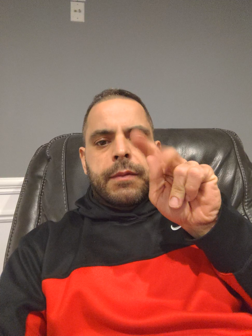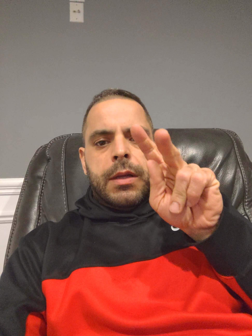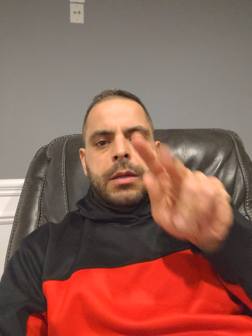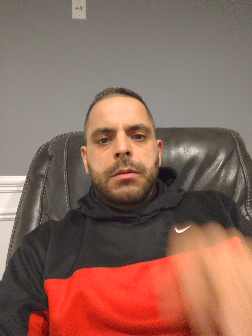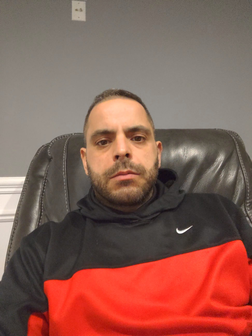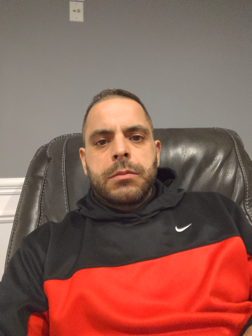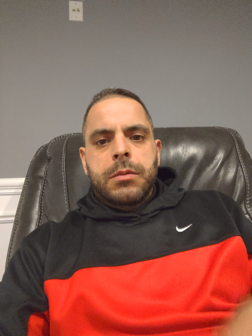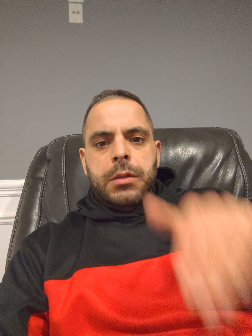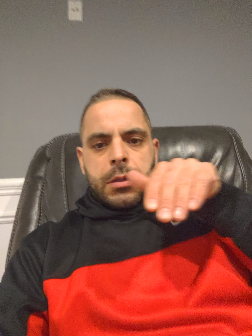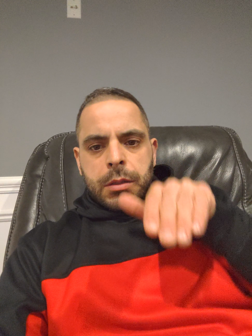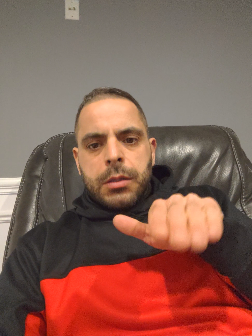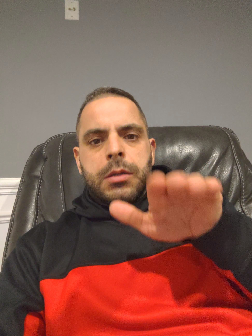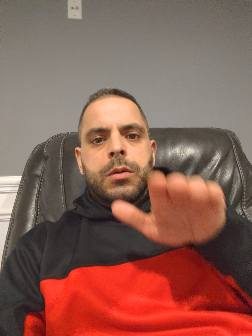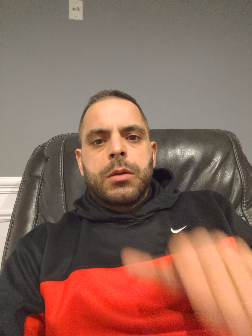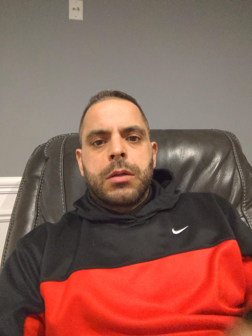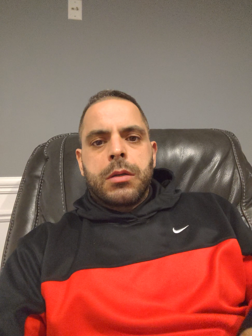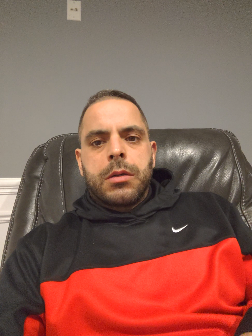into